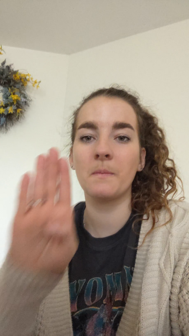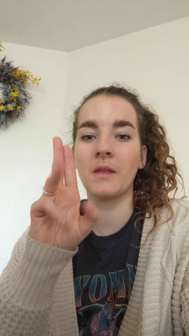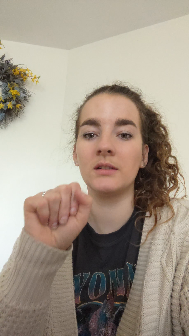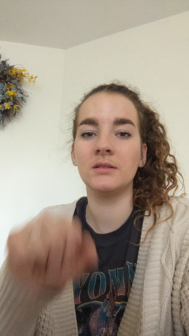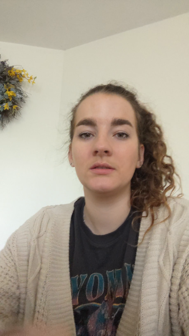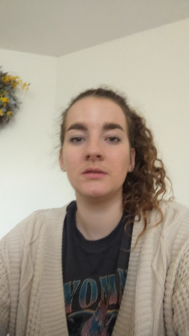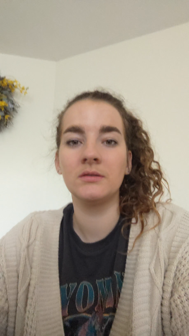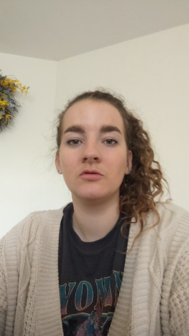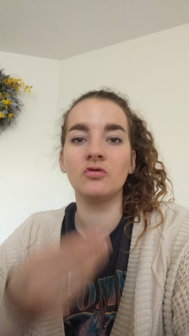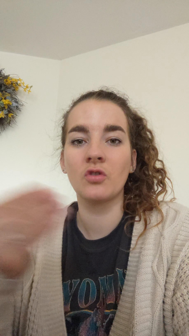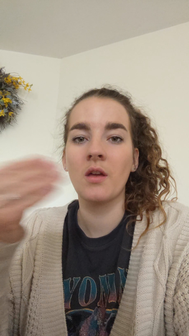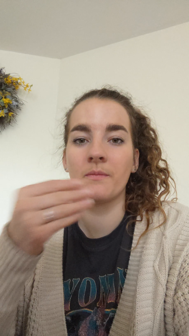shopping